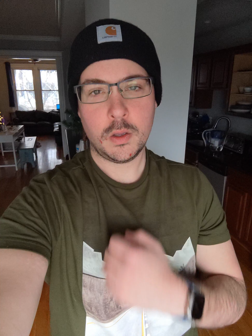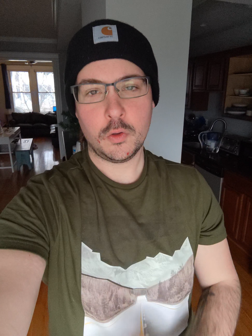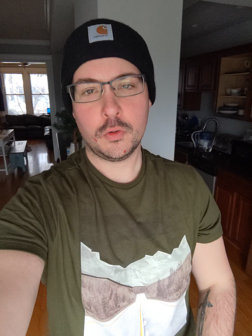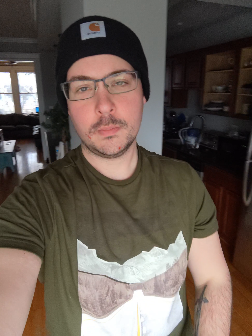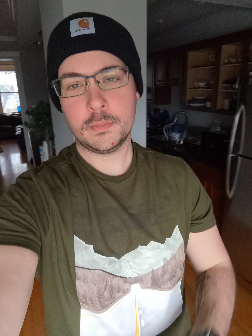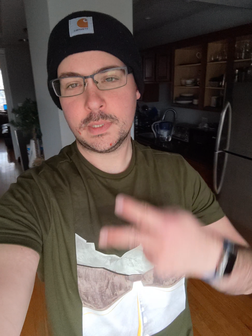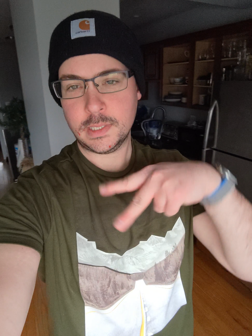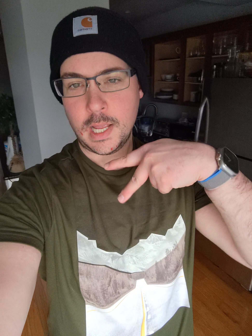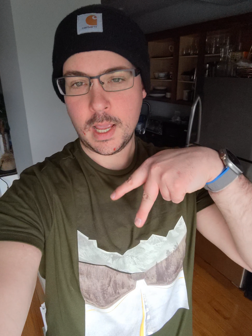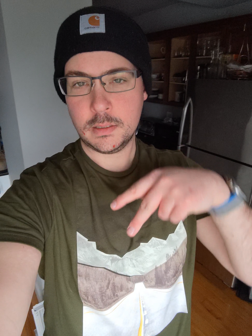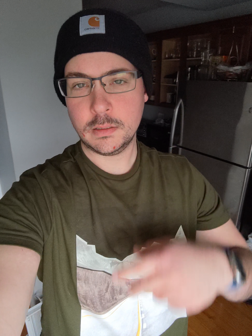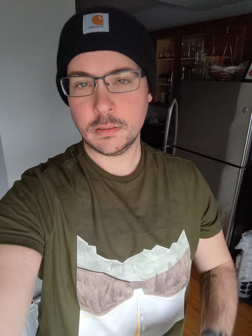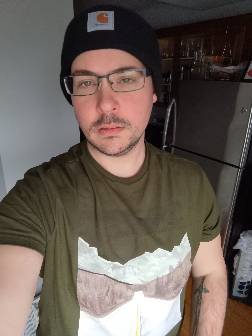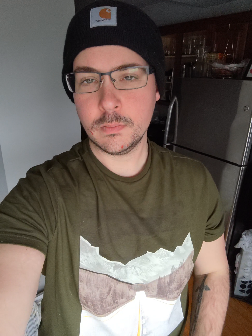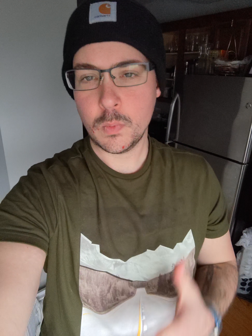dance